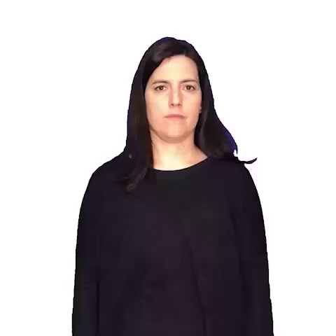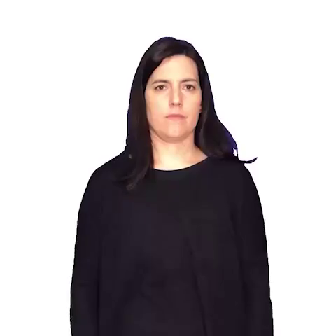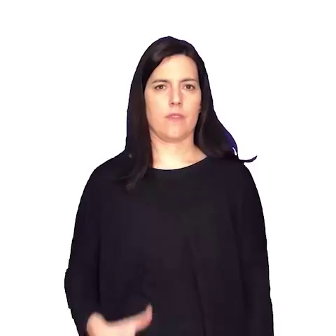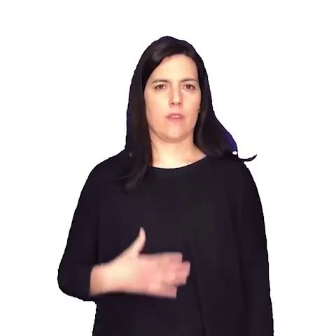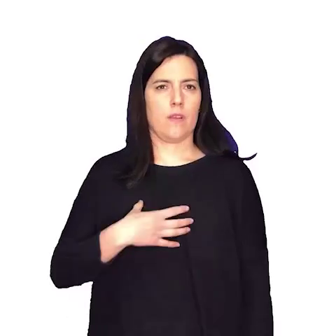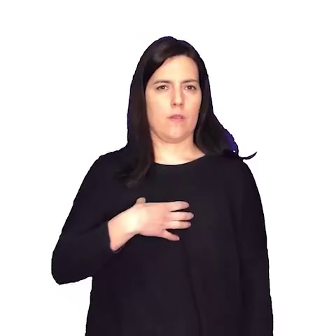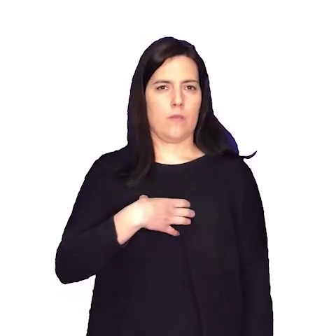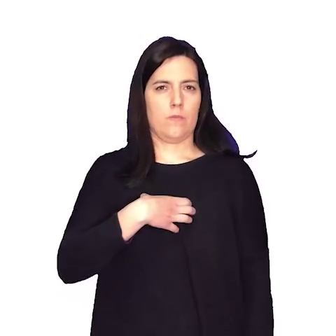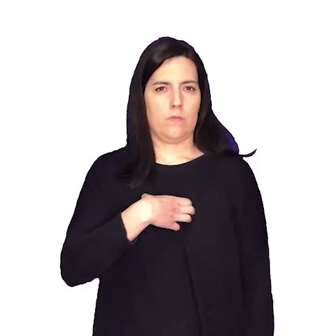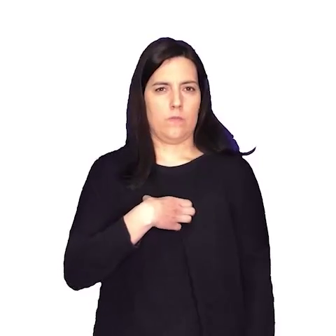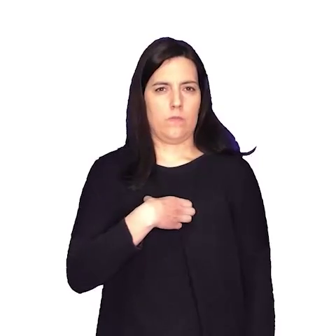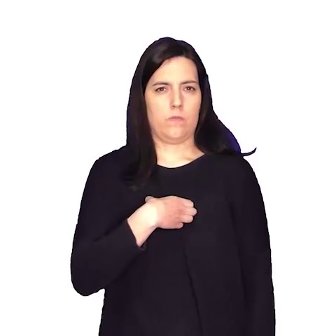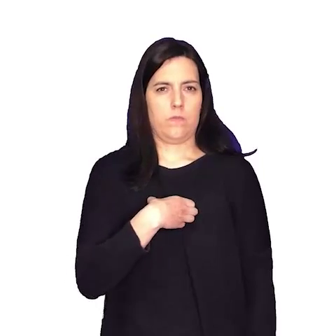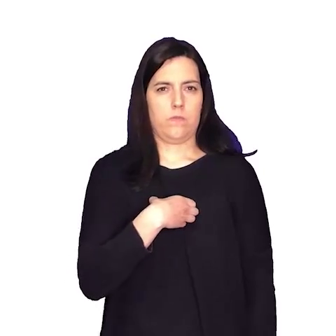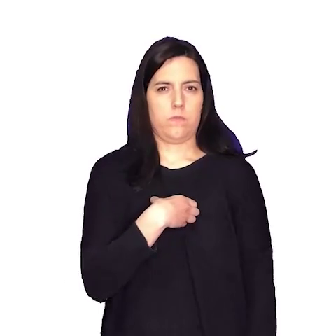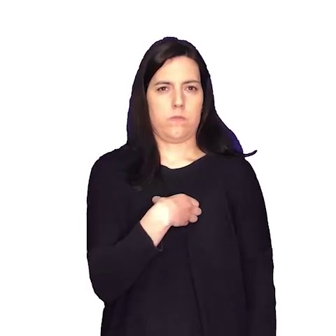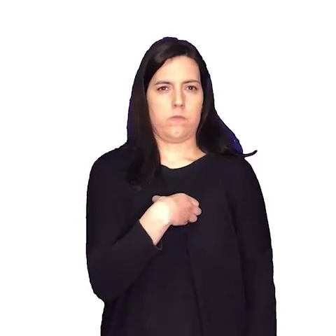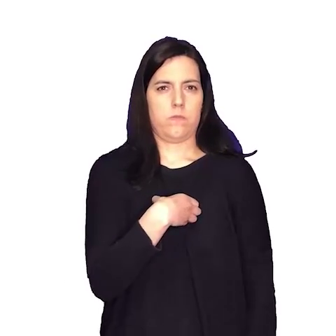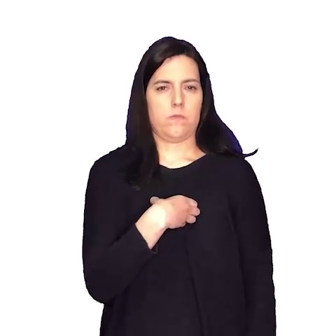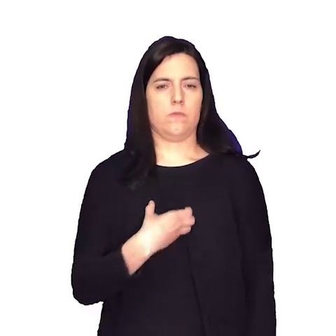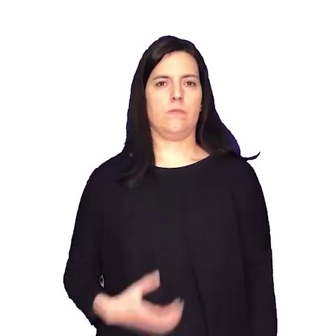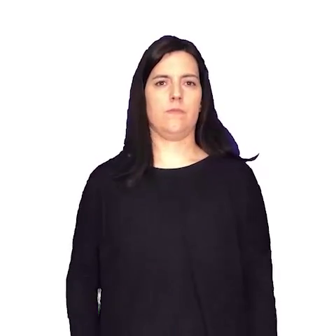angina pecho